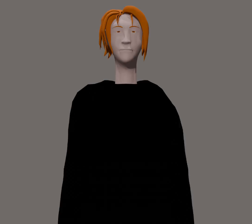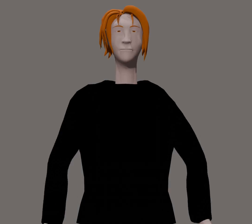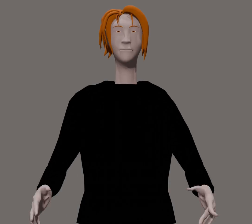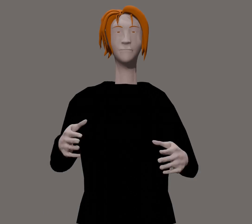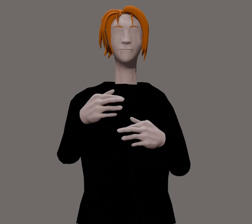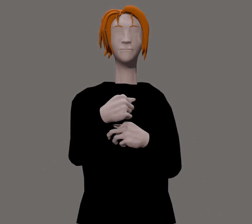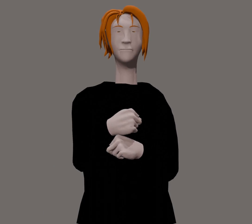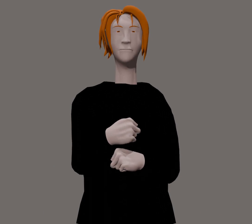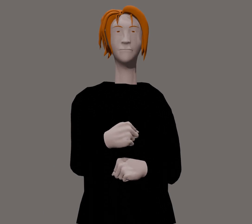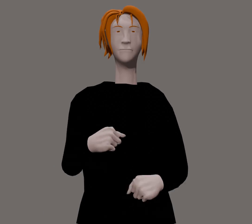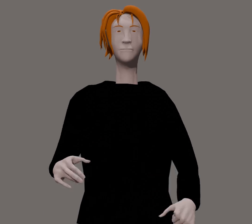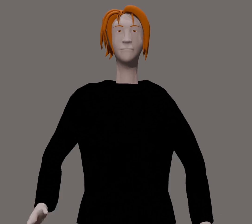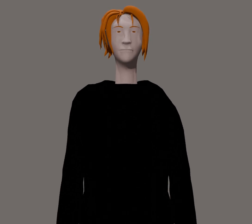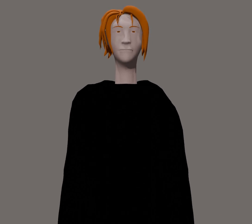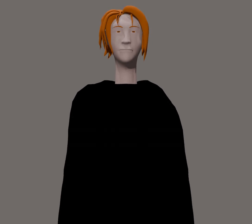Condense